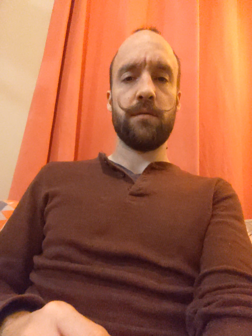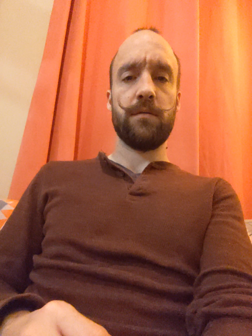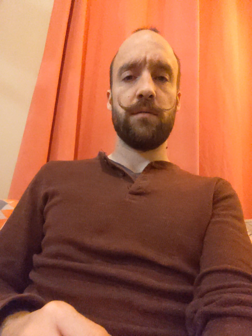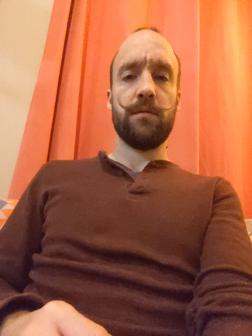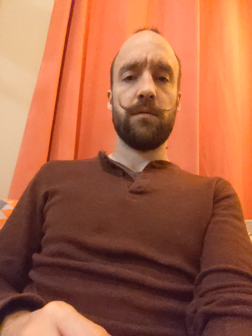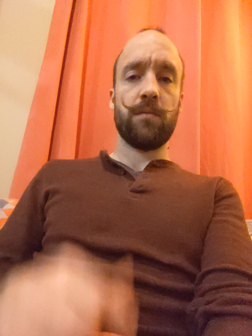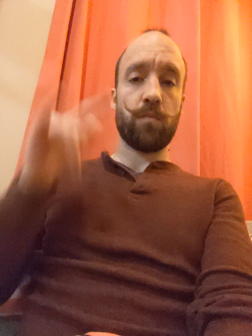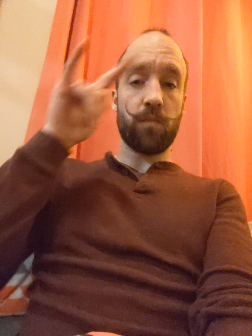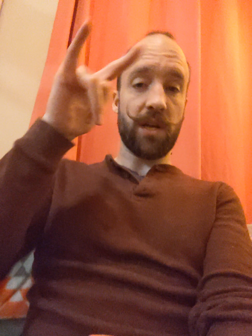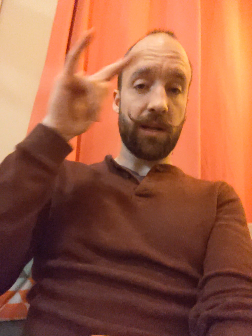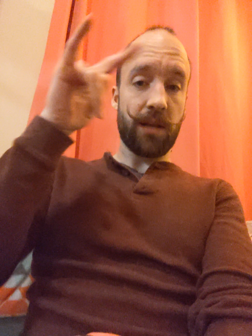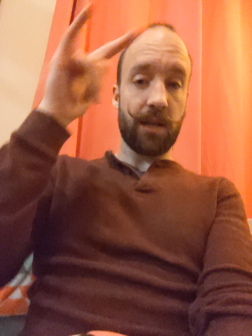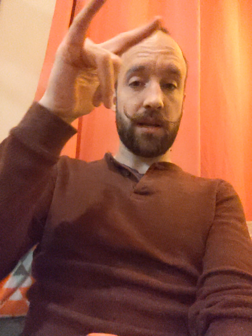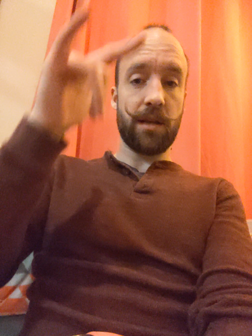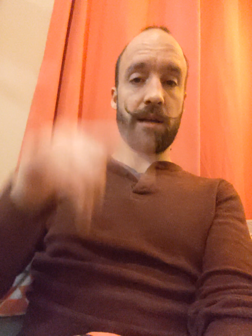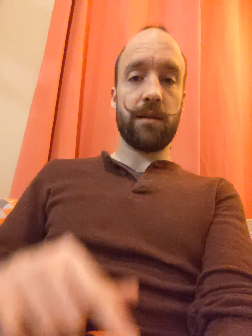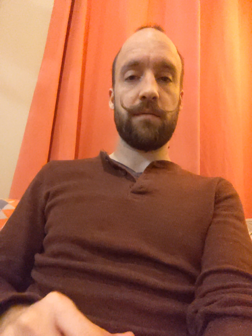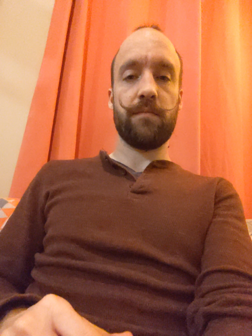airplane